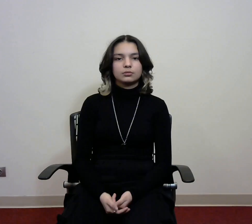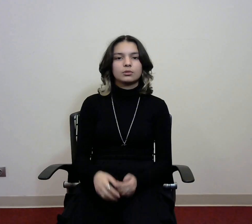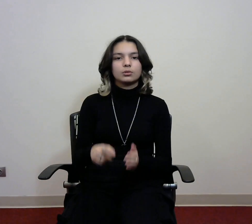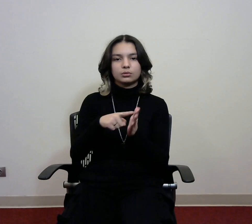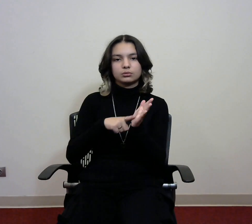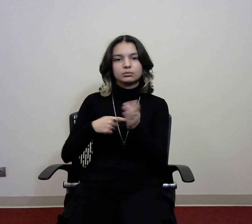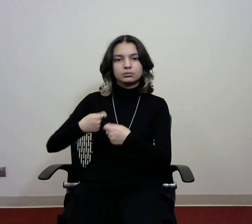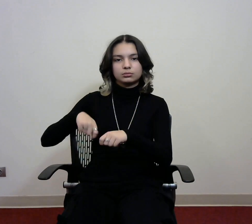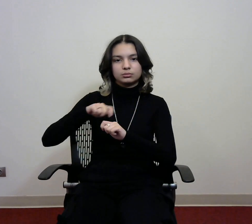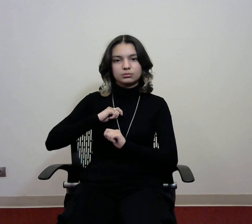etibarnamə